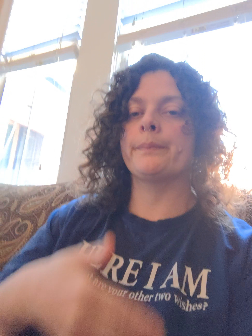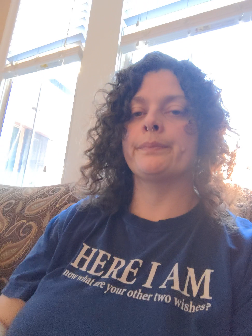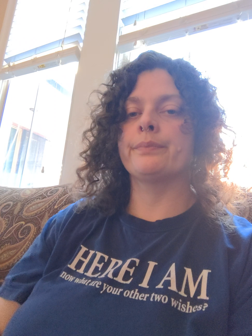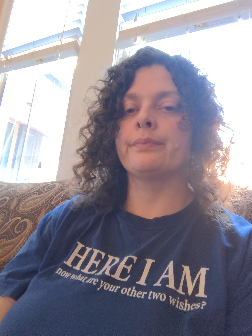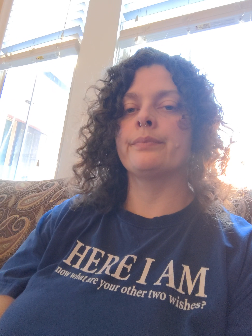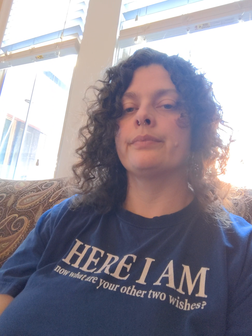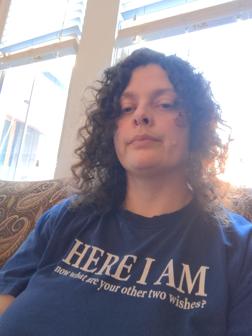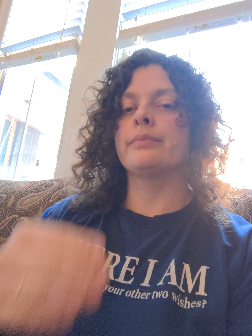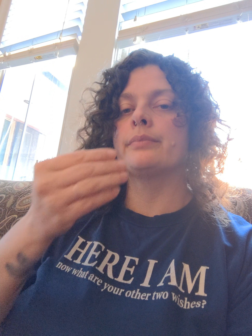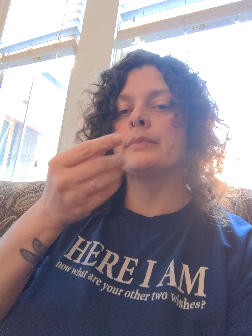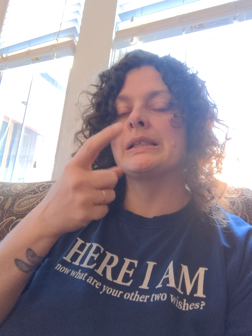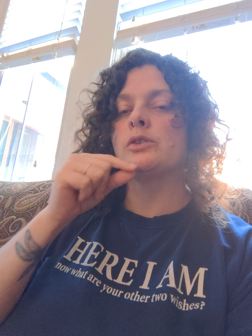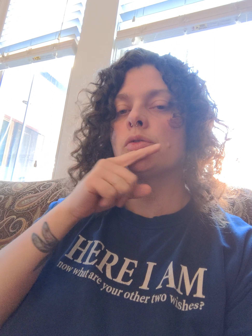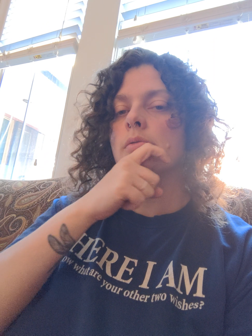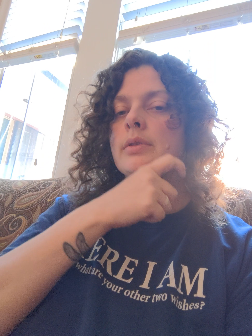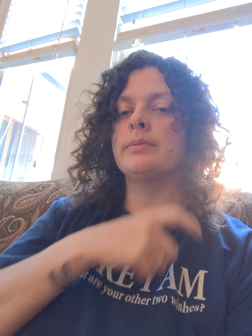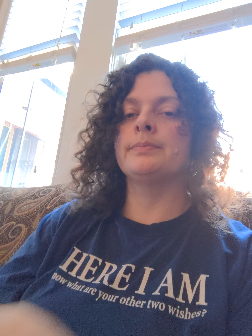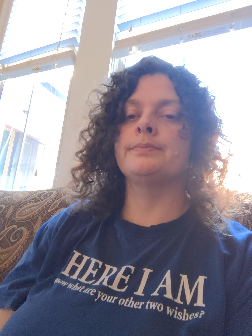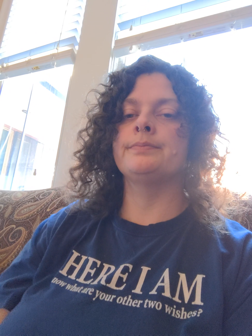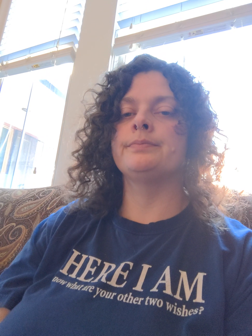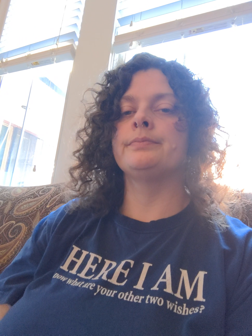cereal